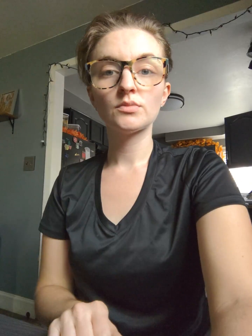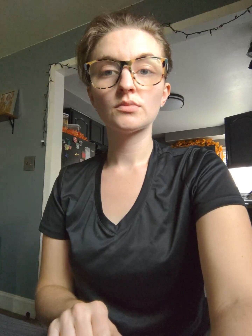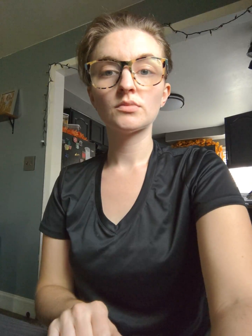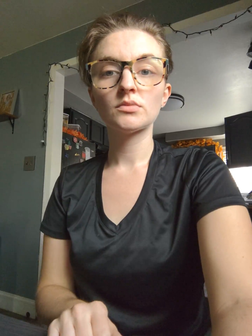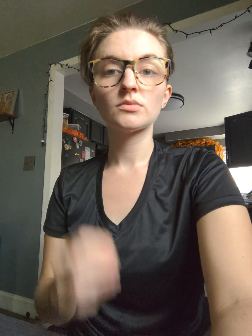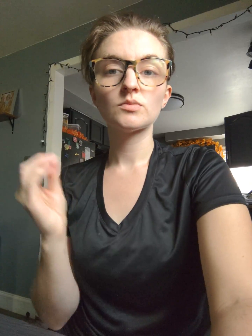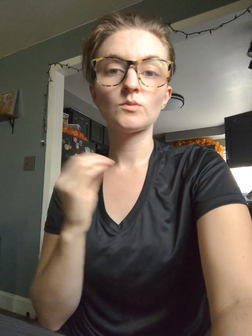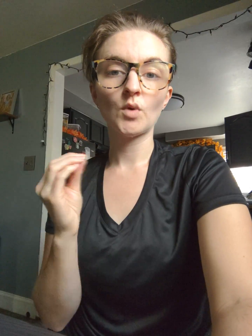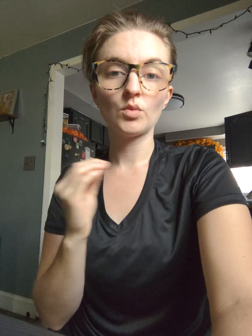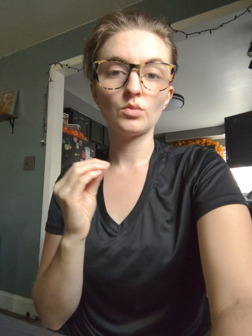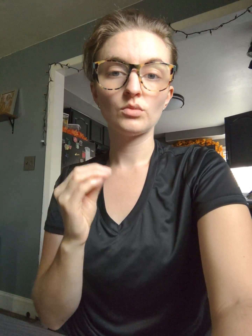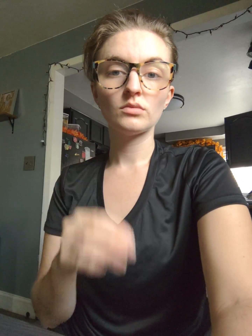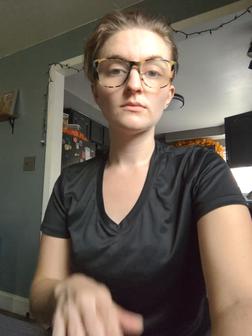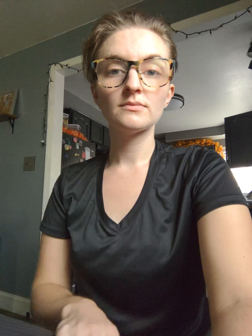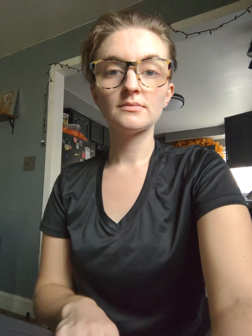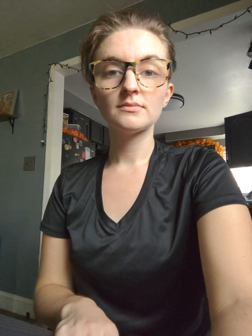more